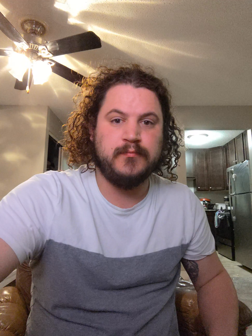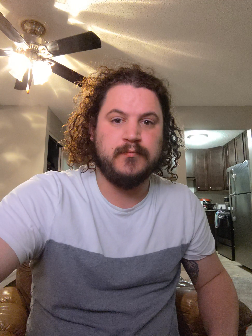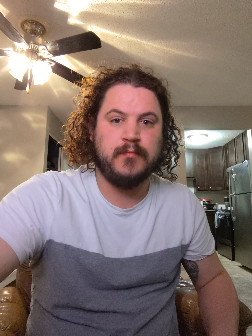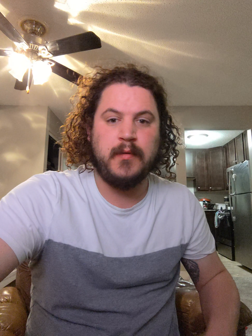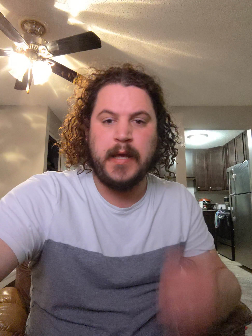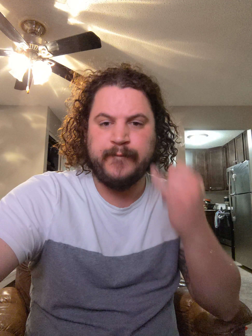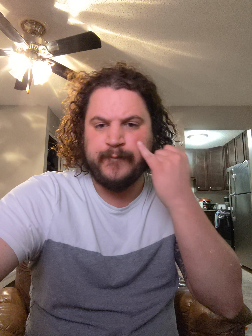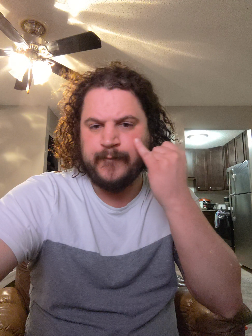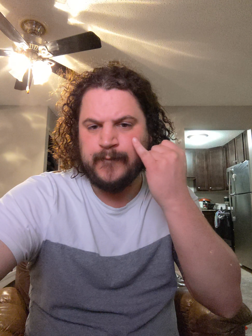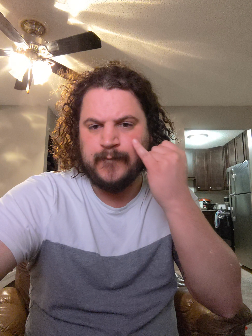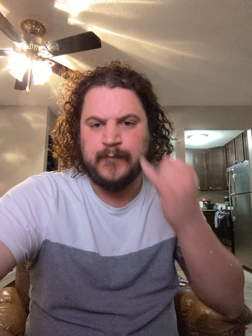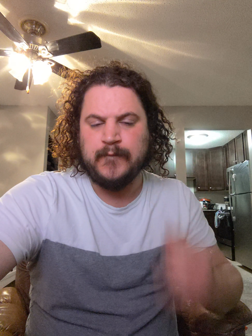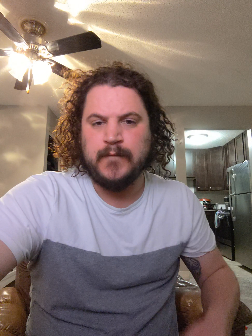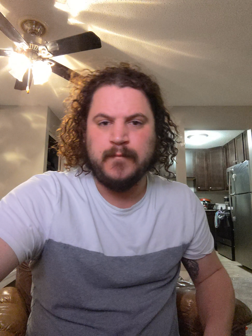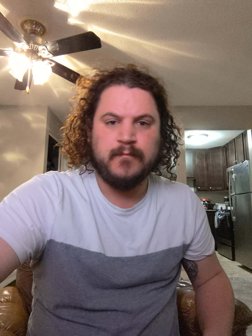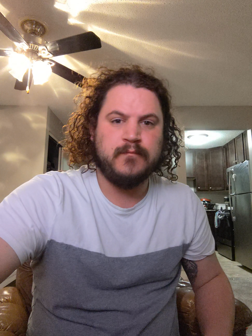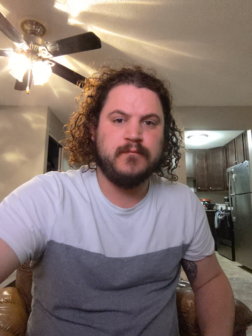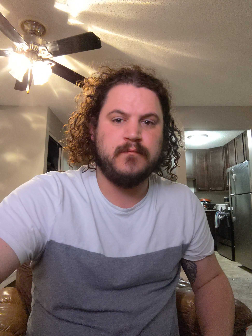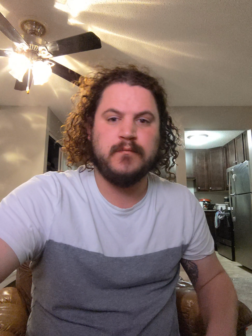if